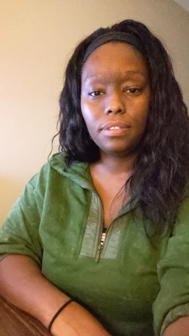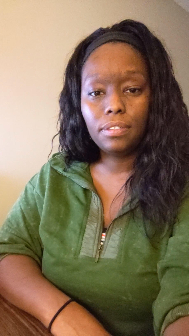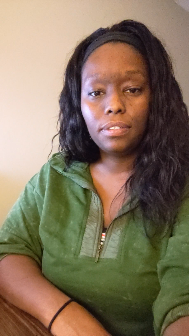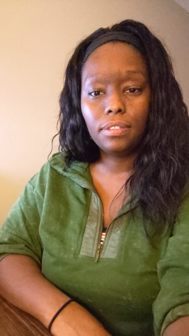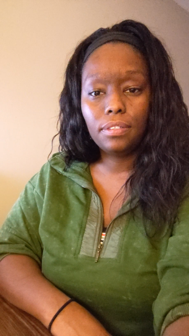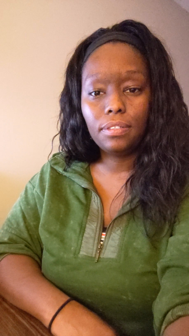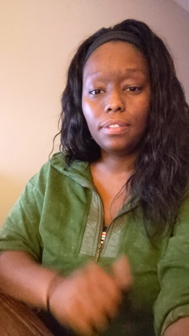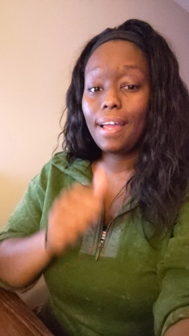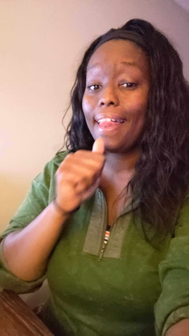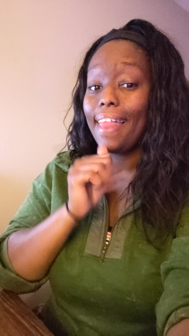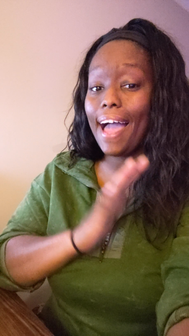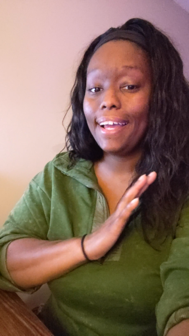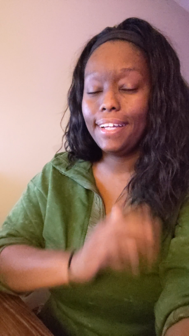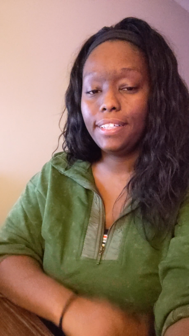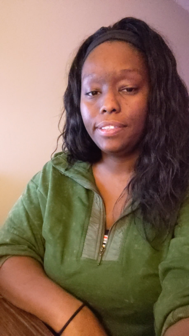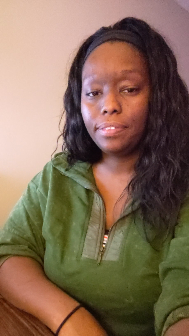lady